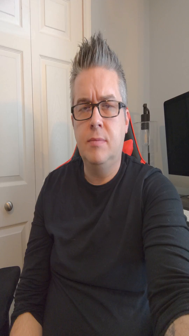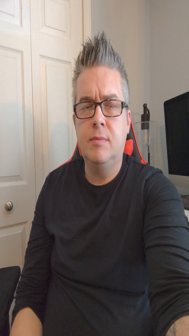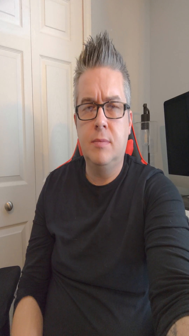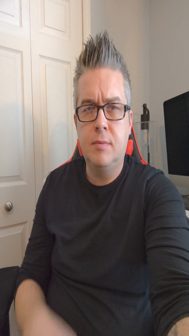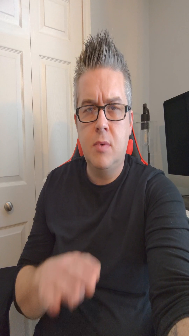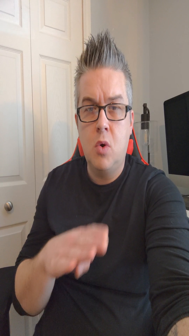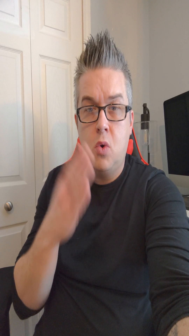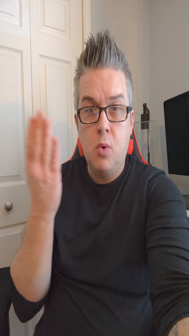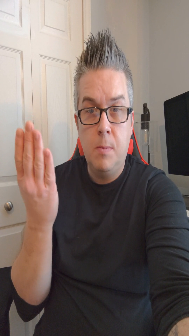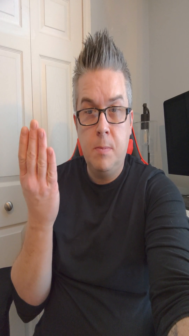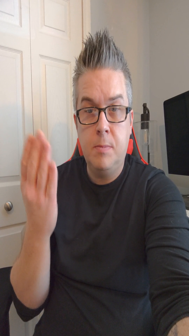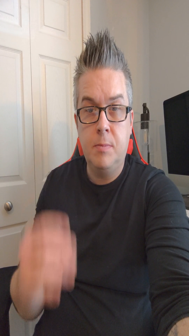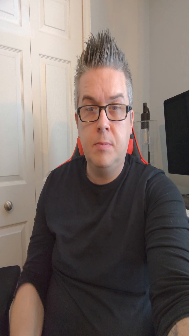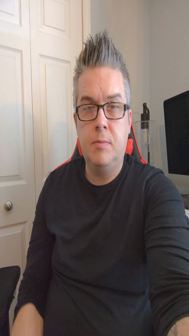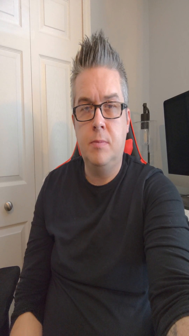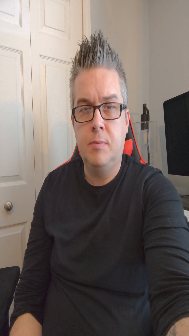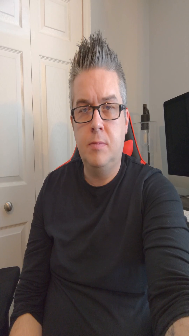open